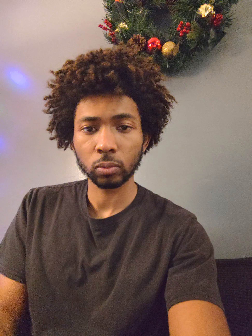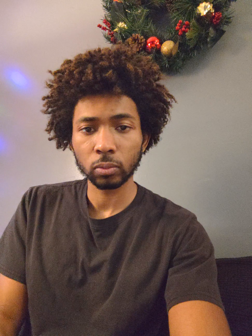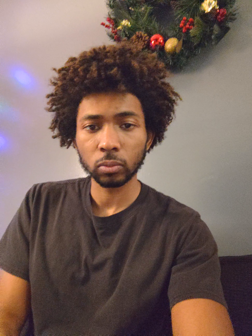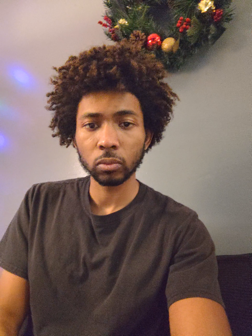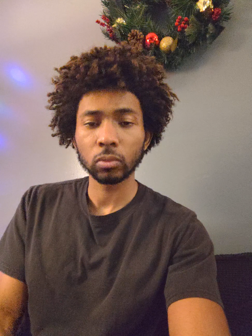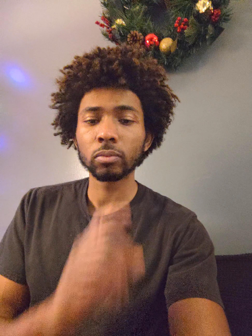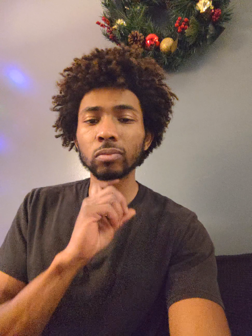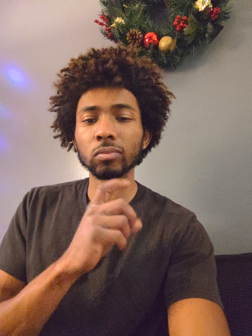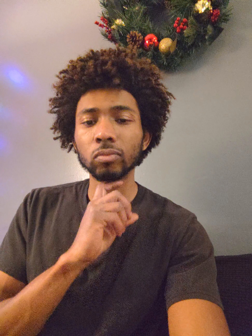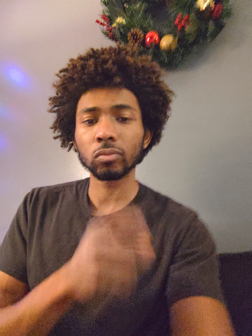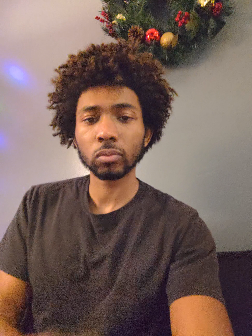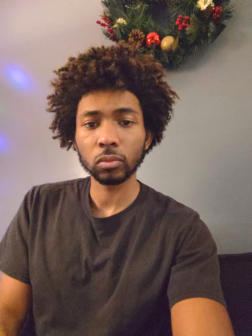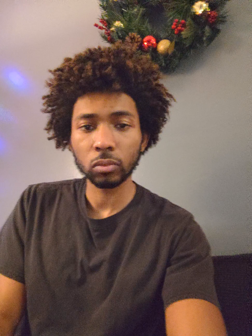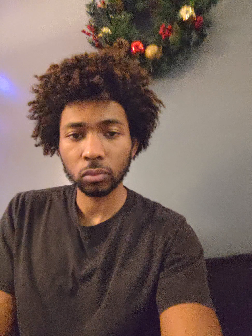garbage